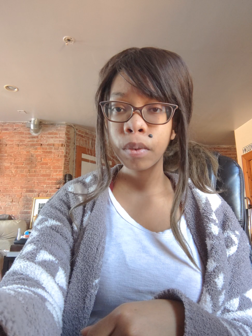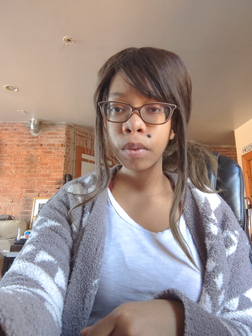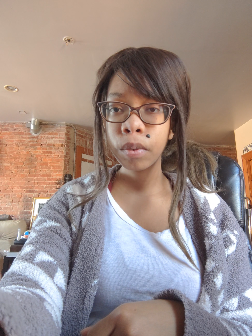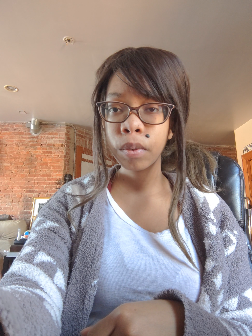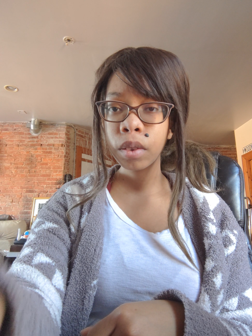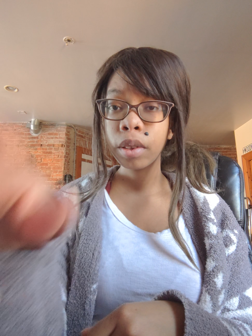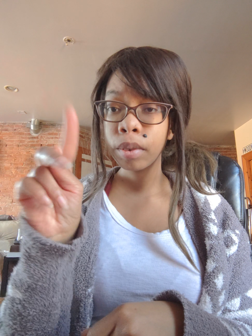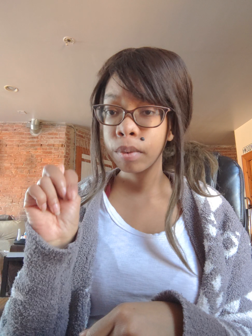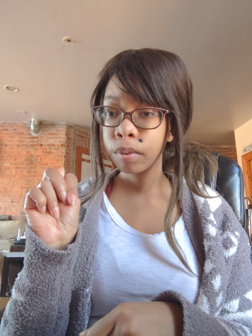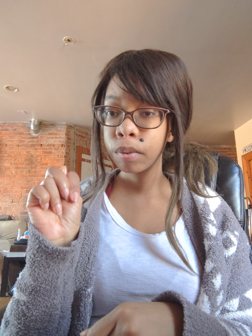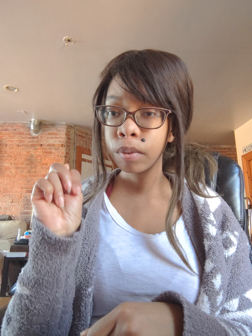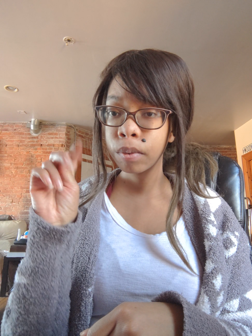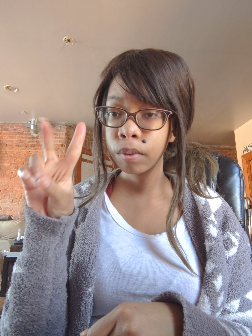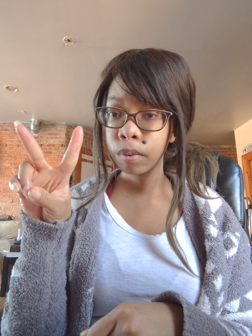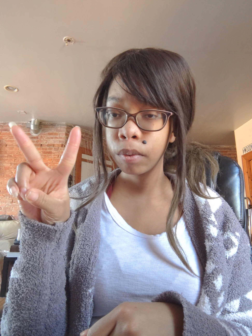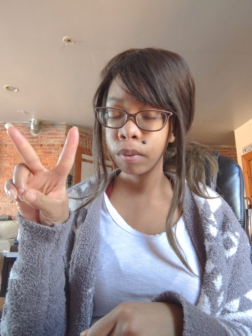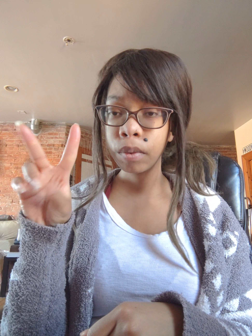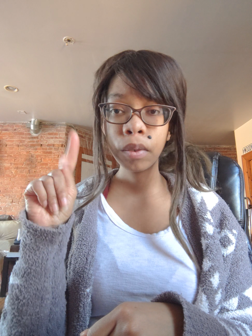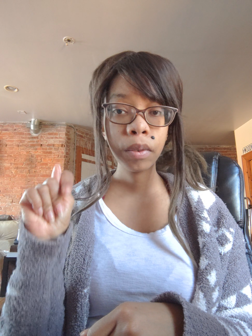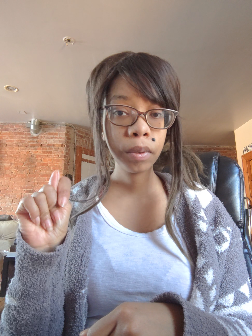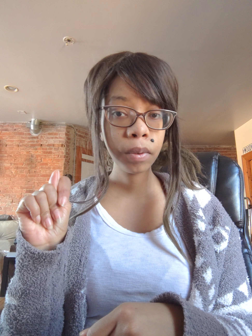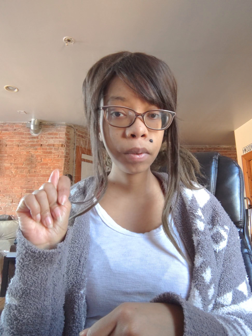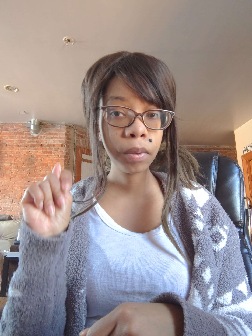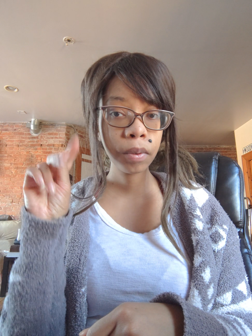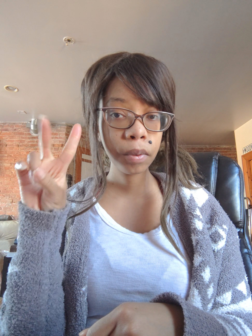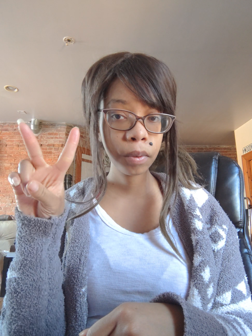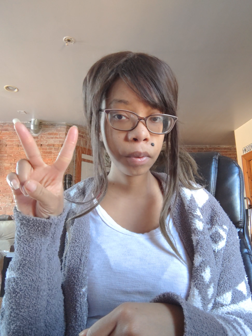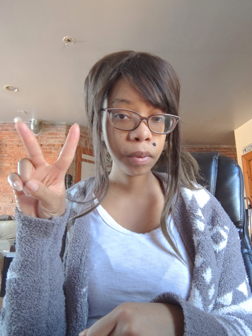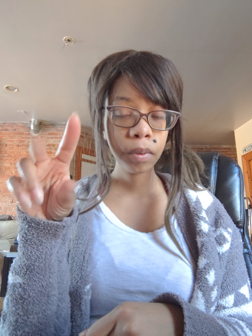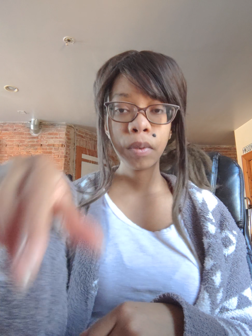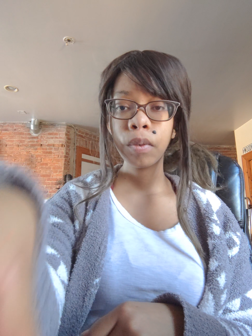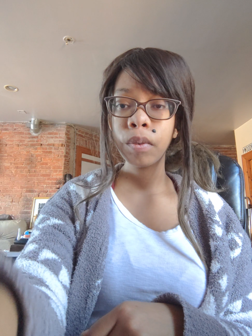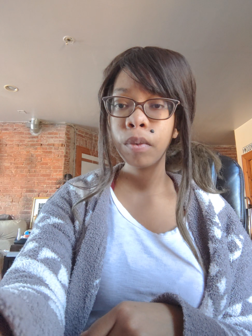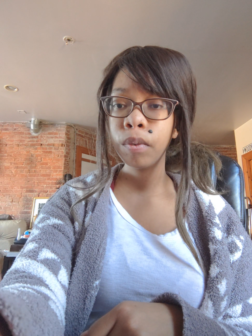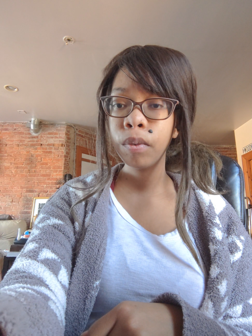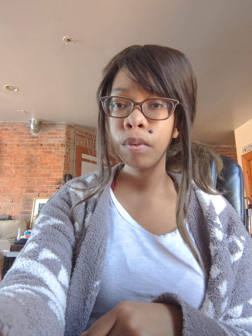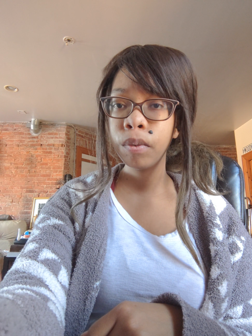TV